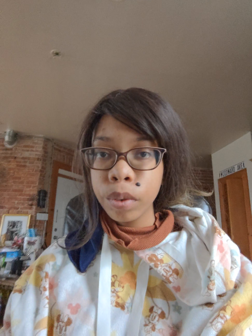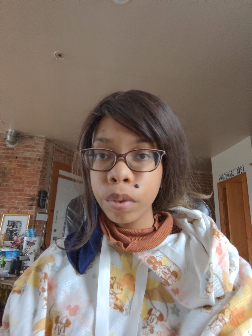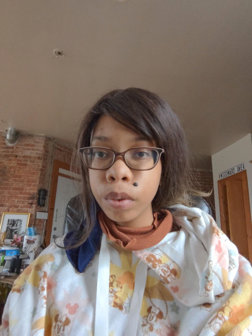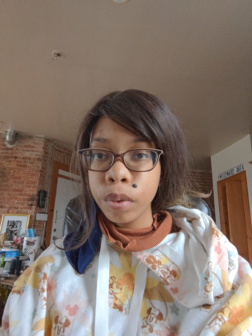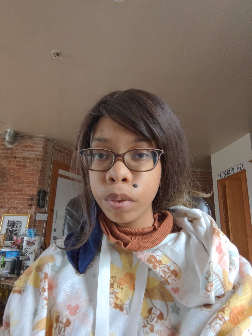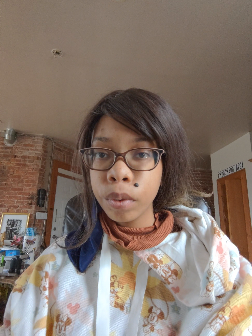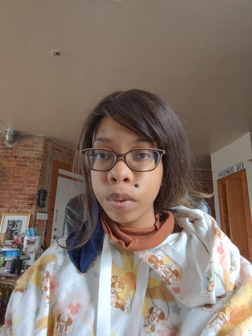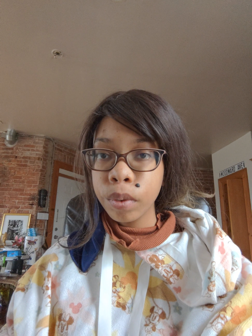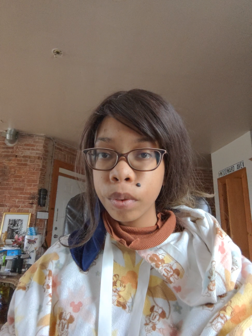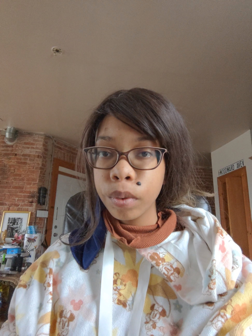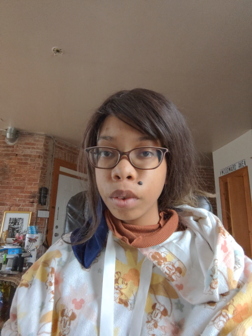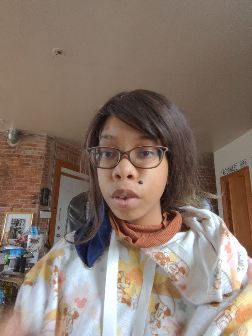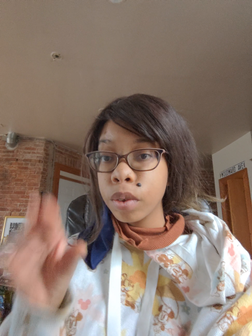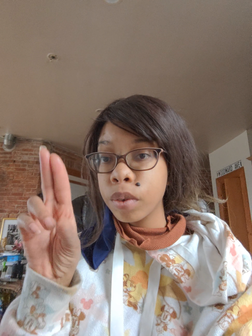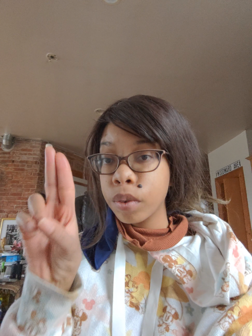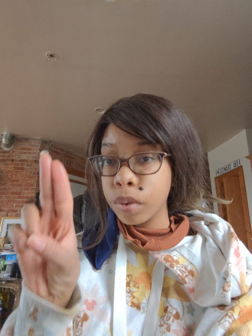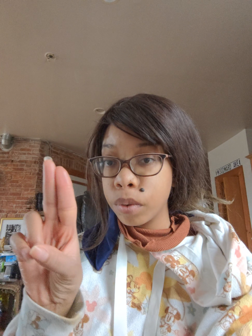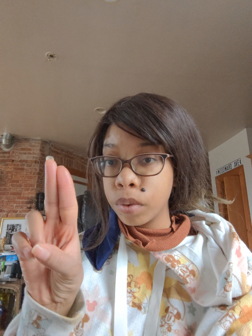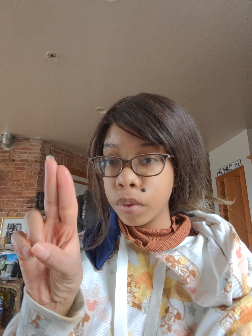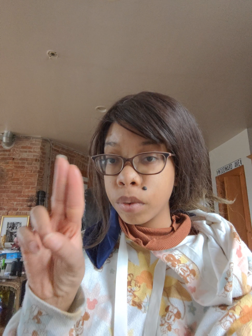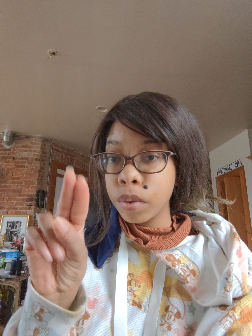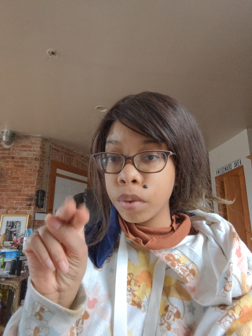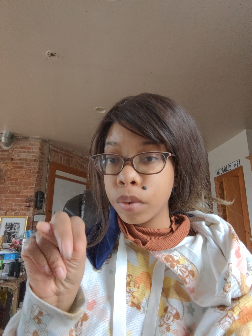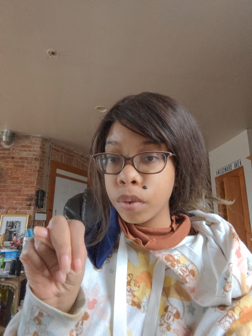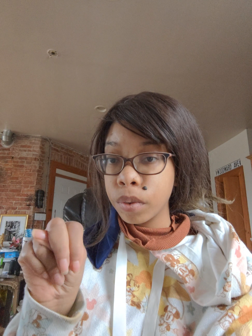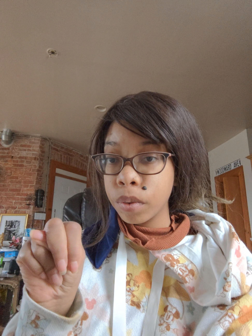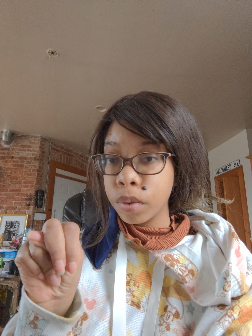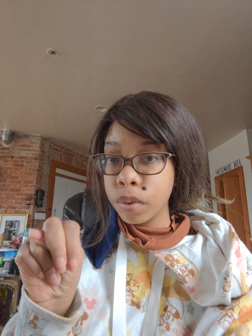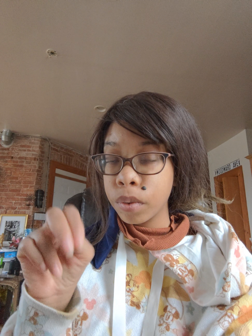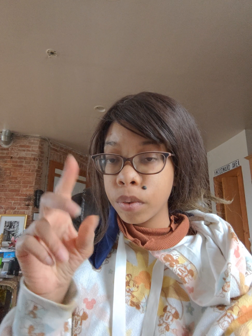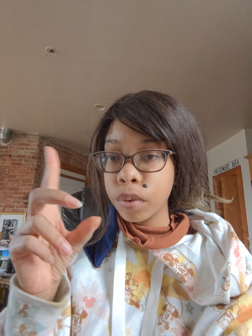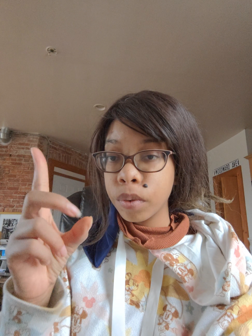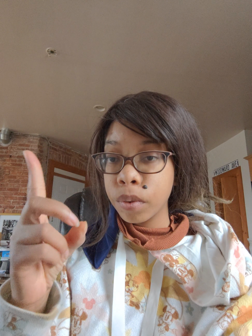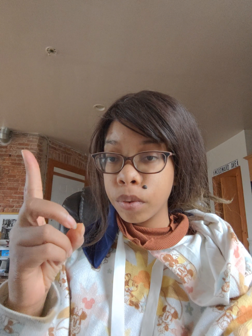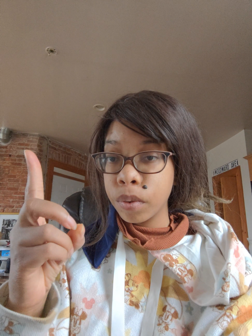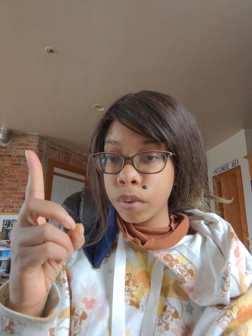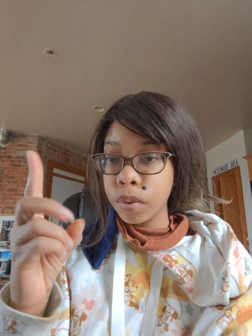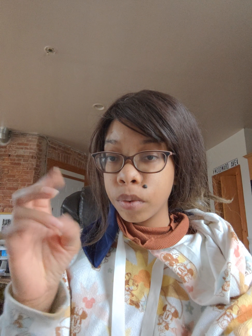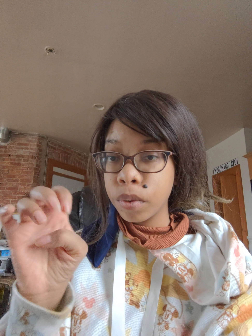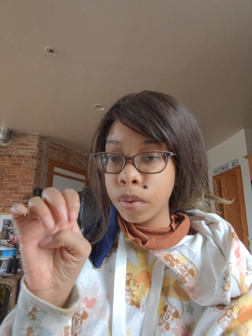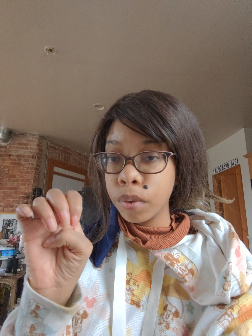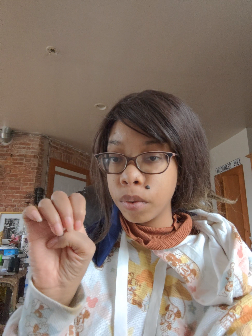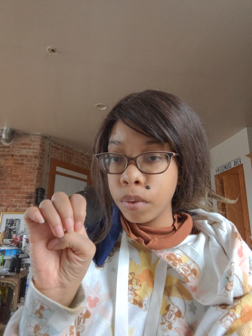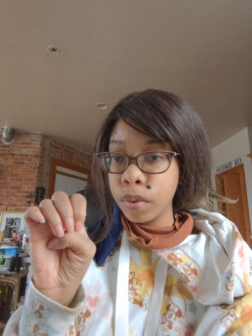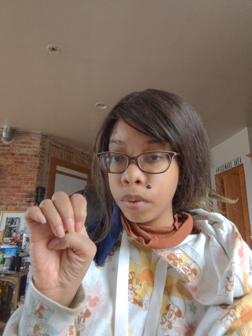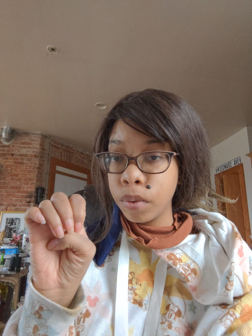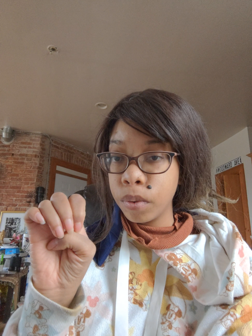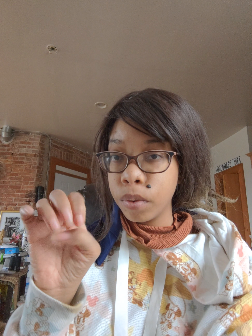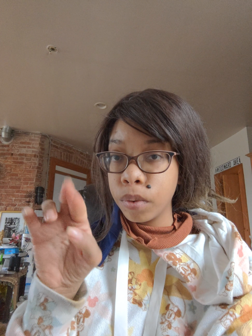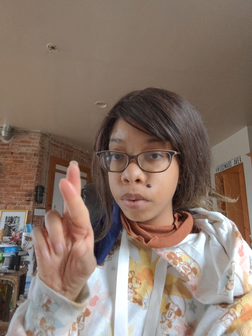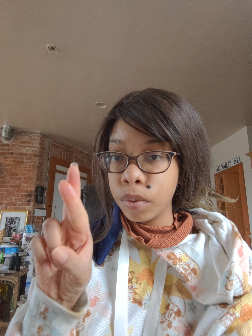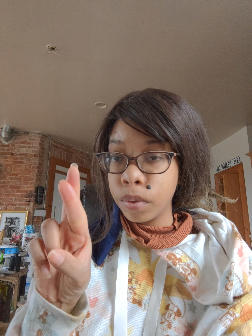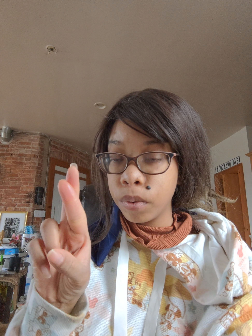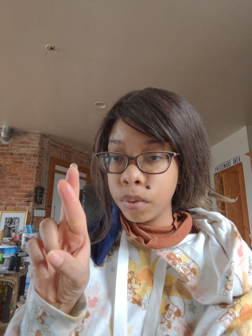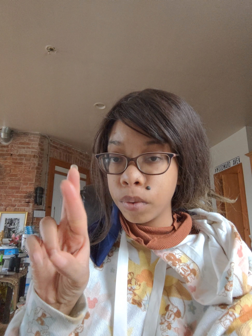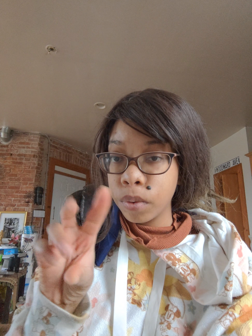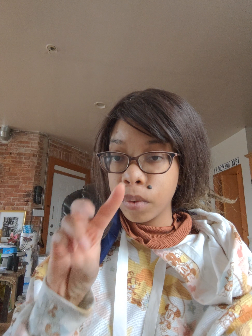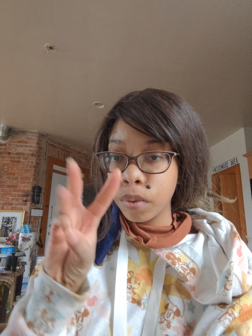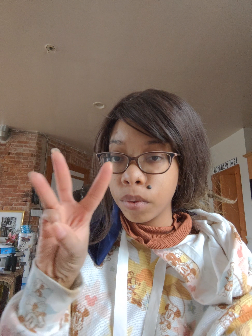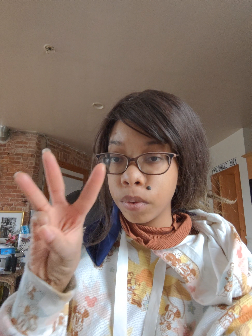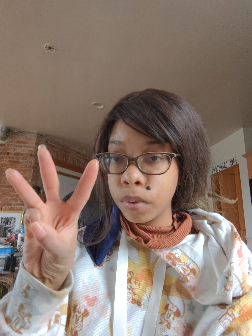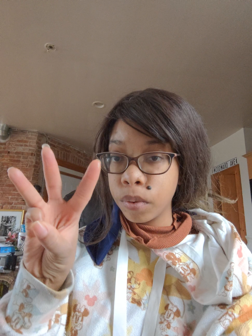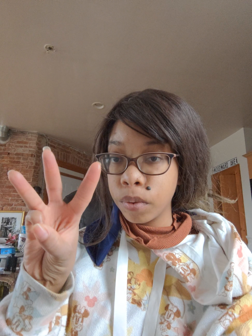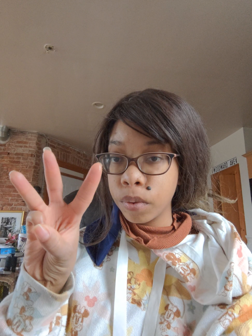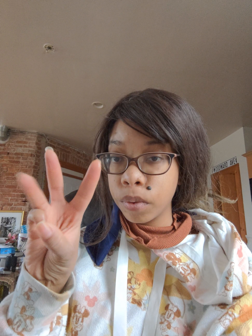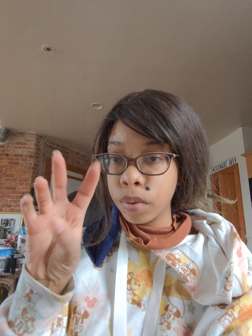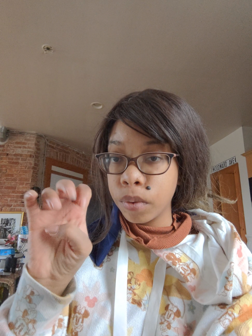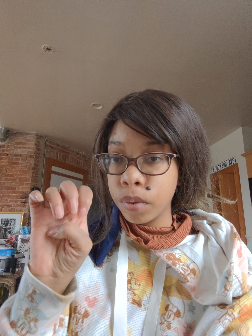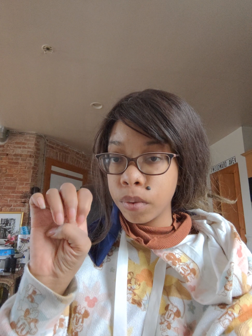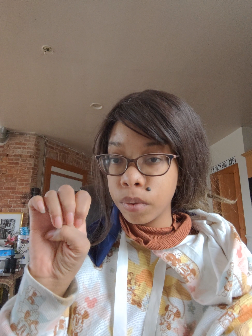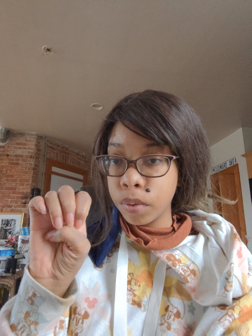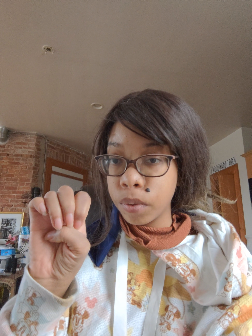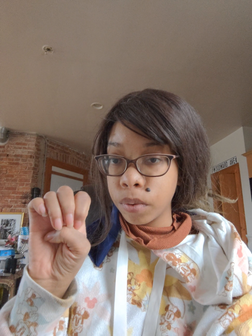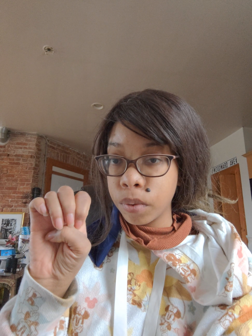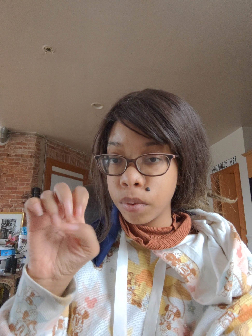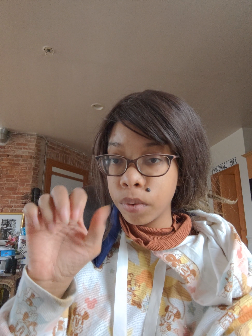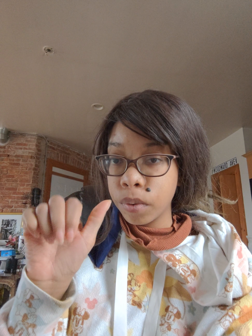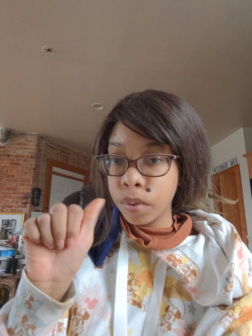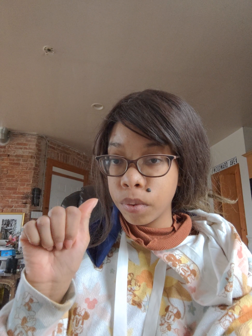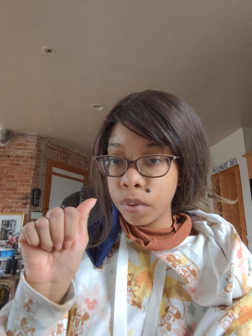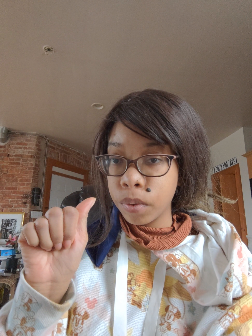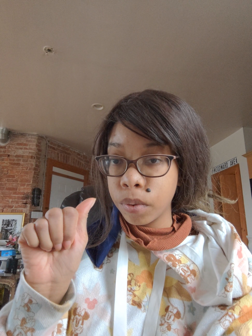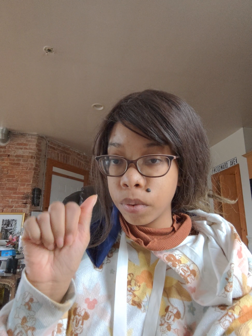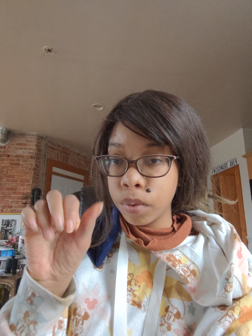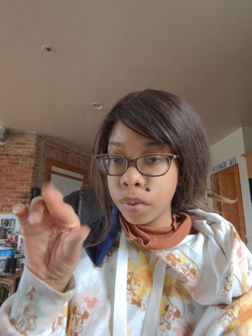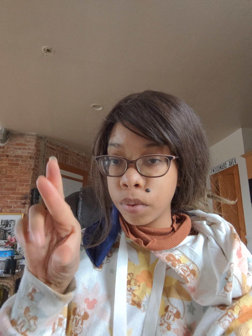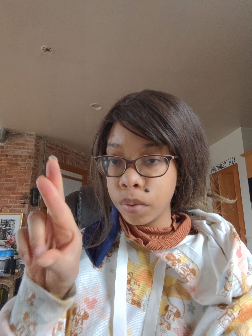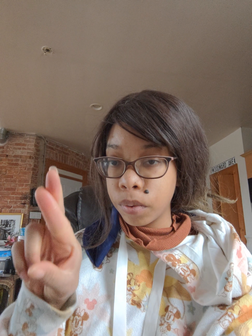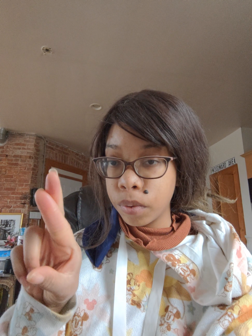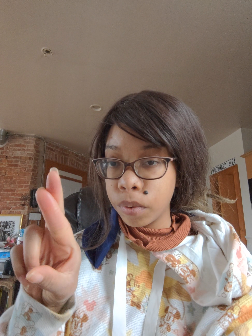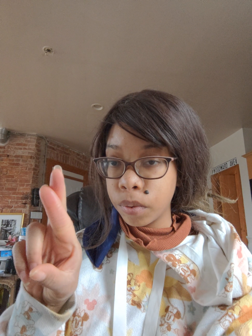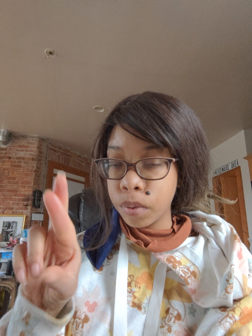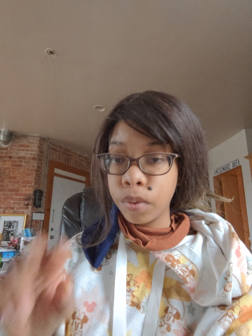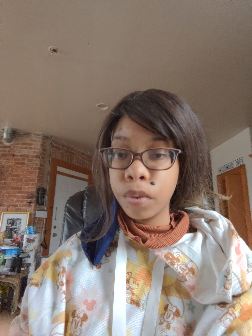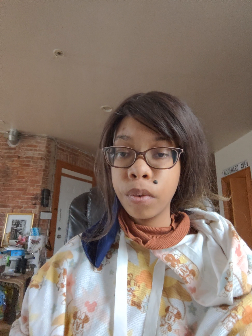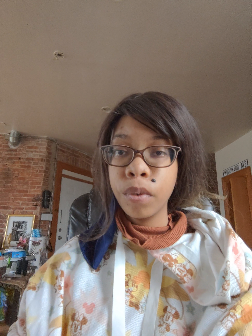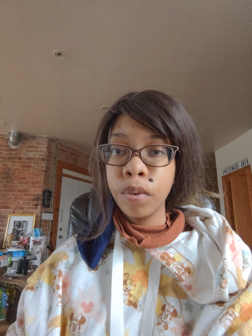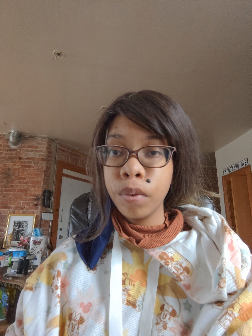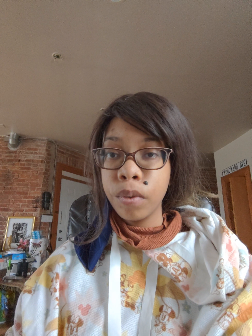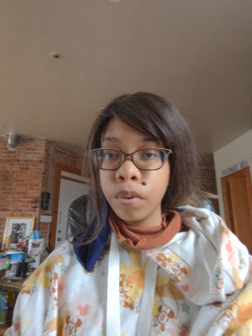underwear